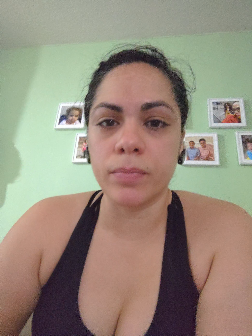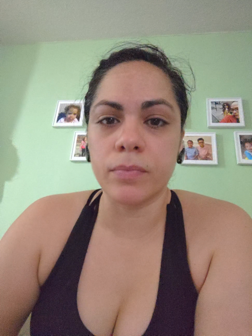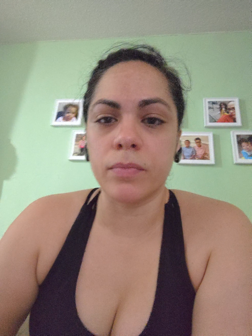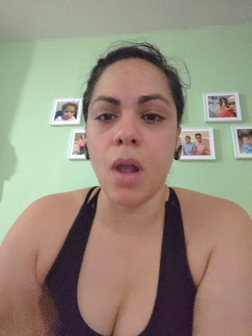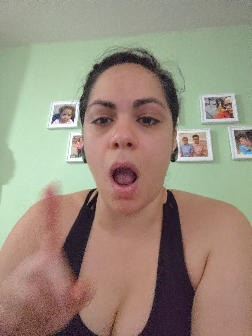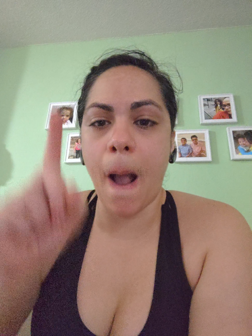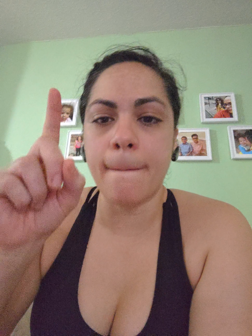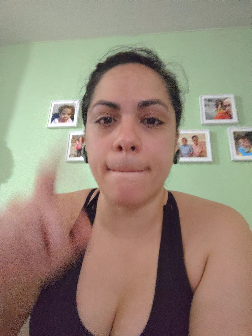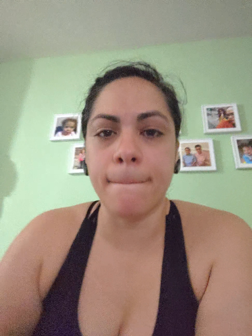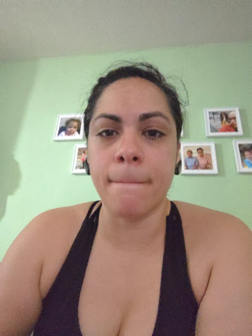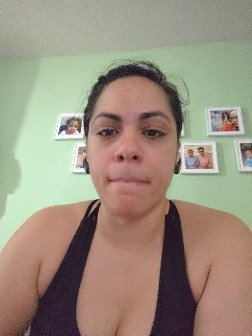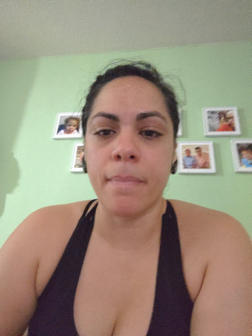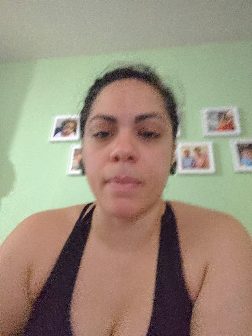up